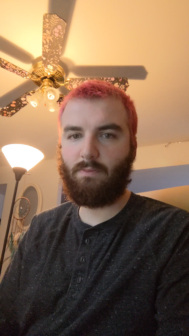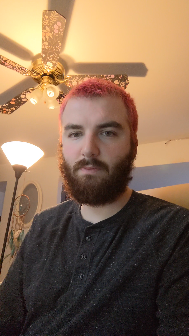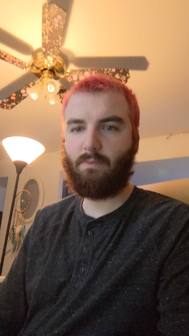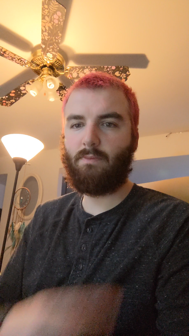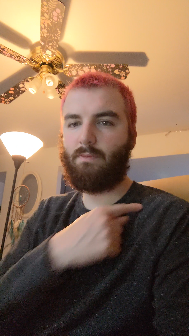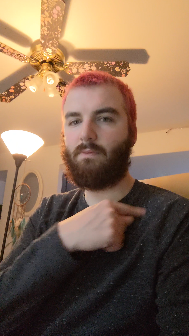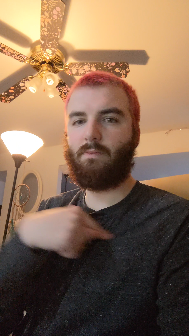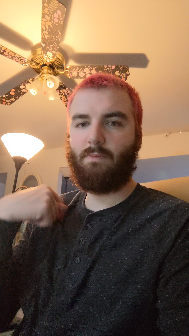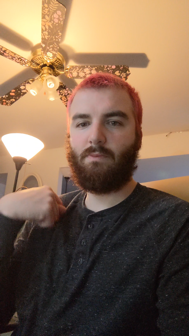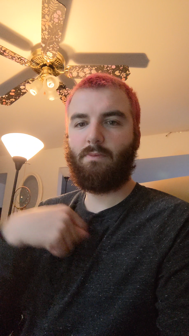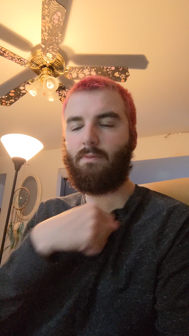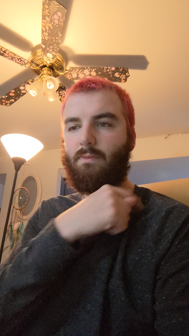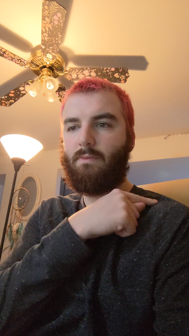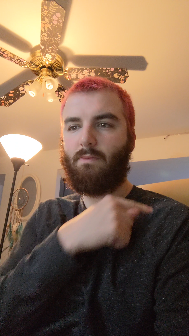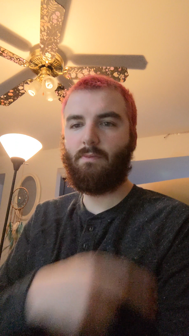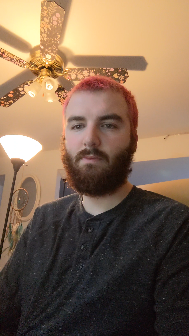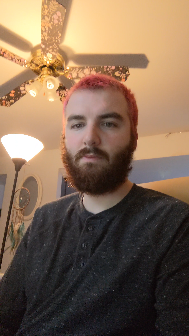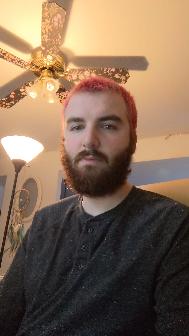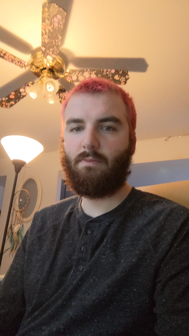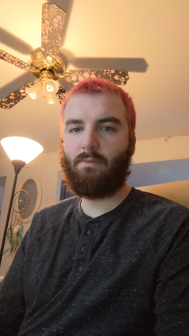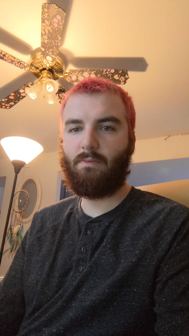bib